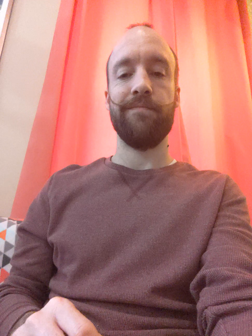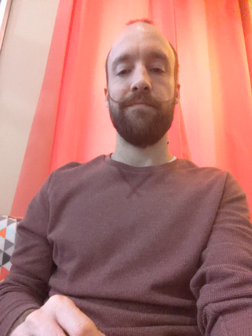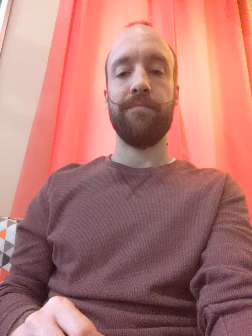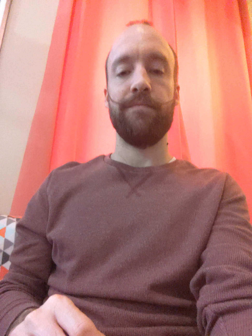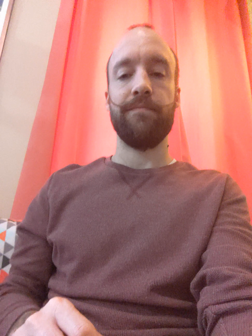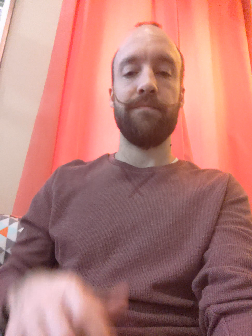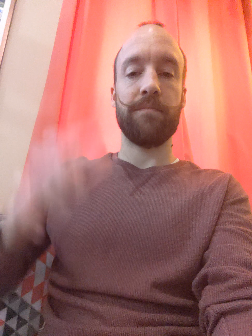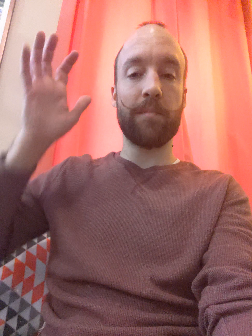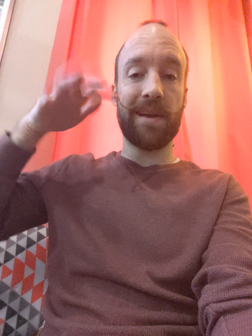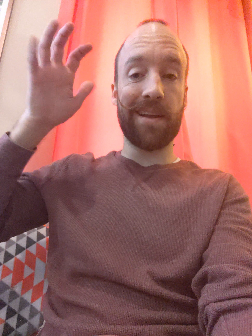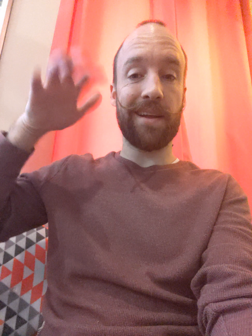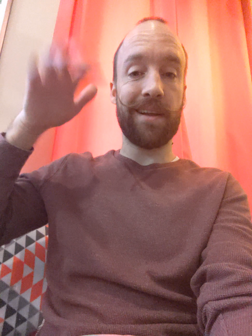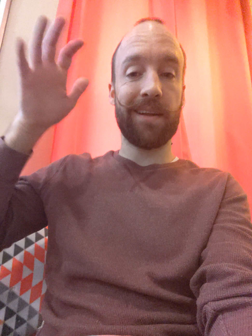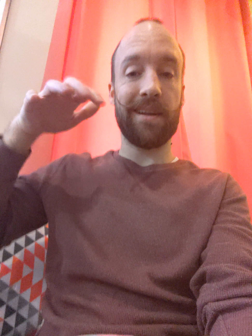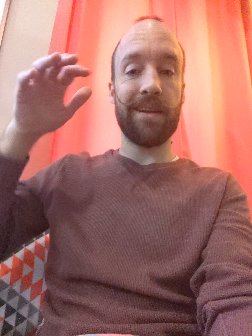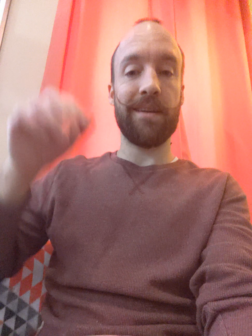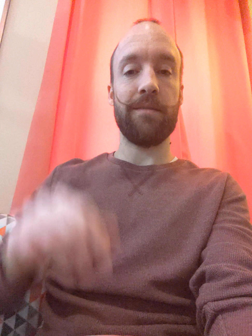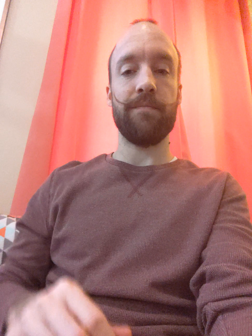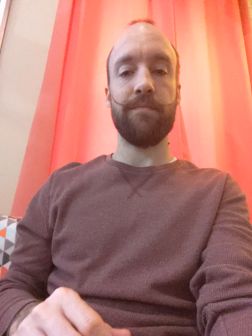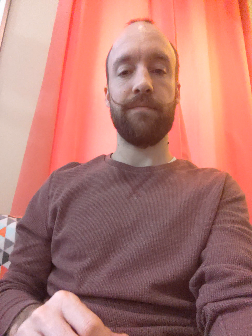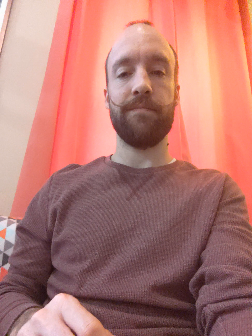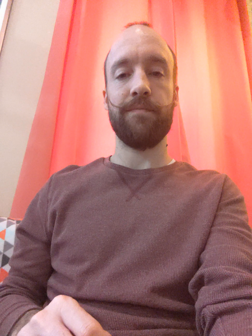rain